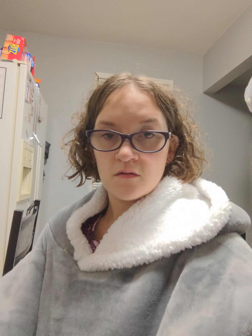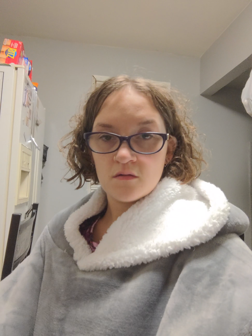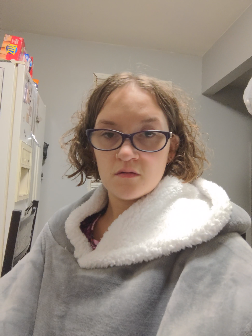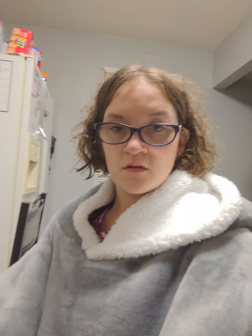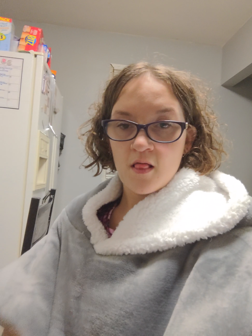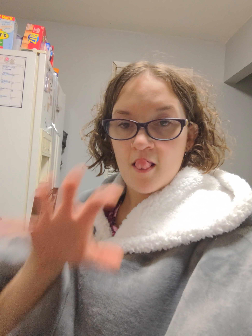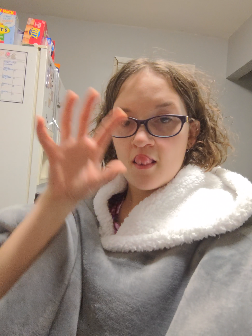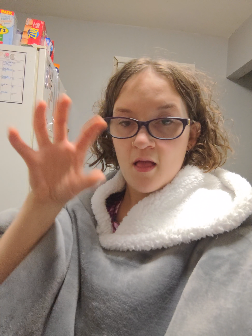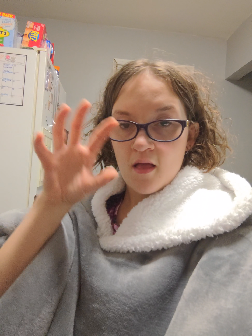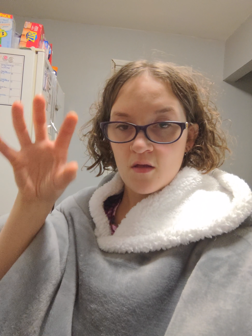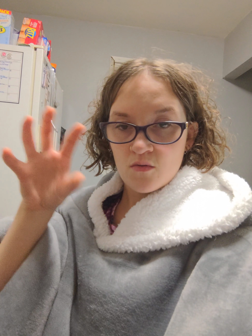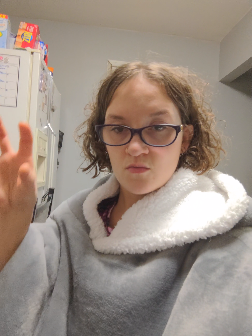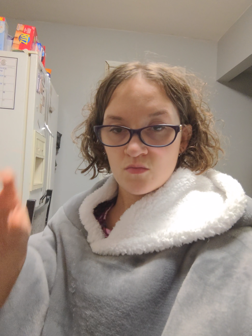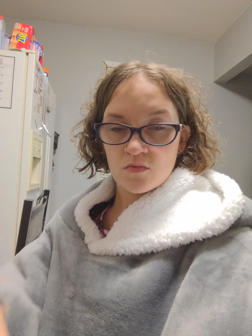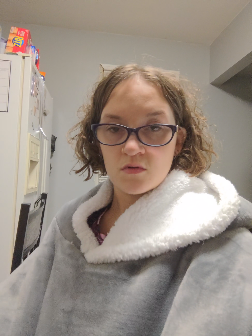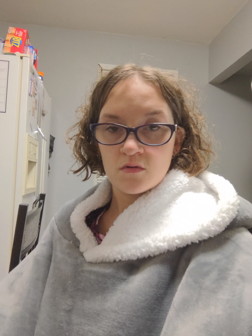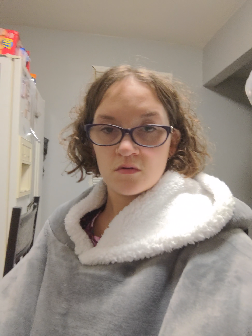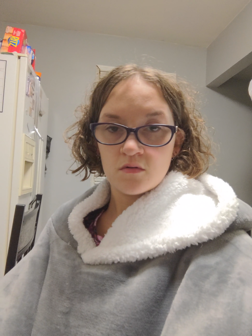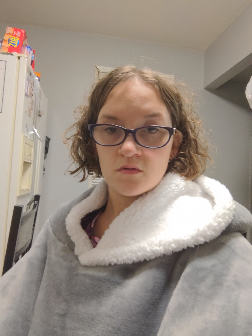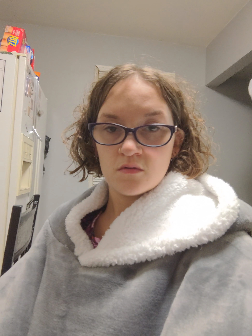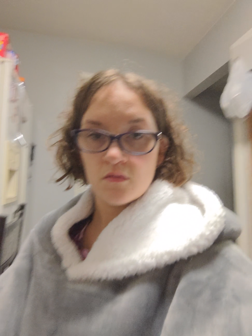cloud